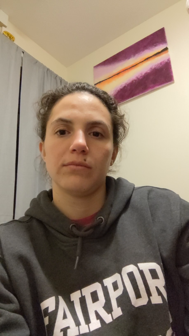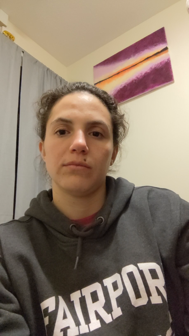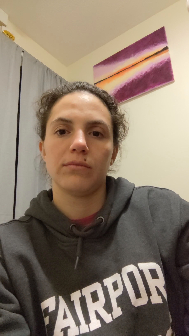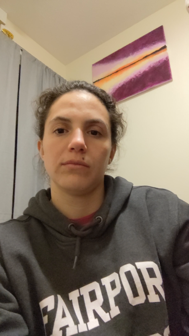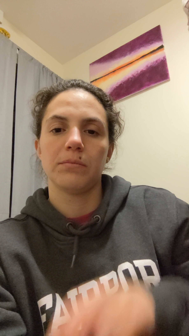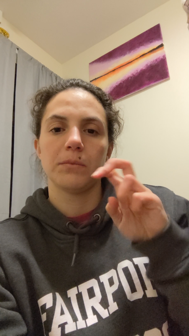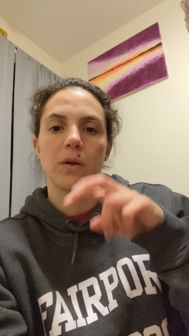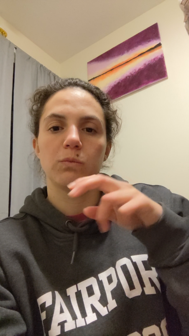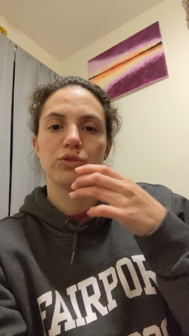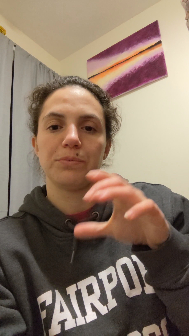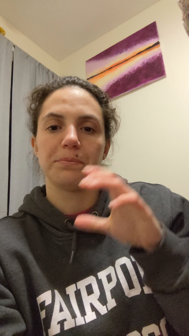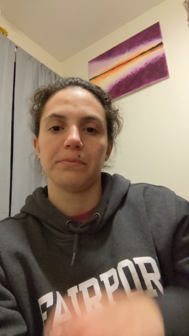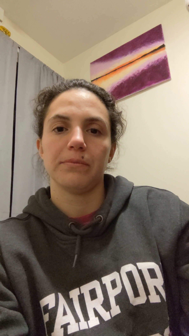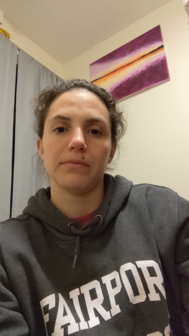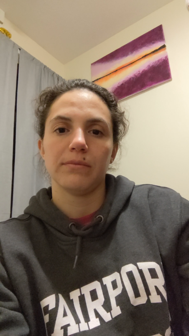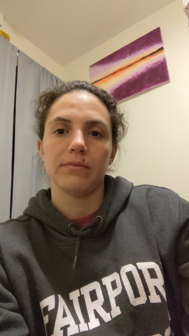potato chip